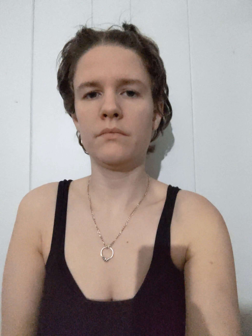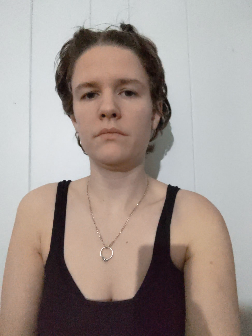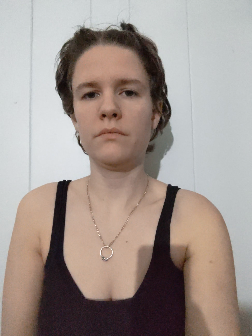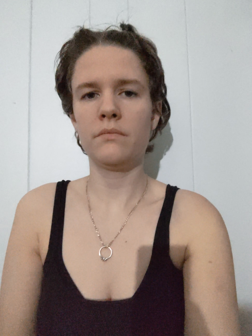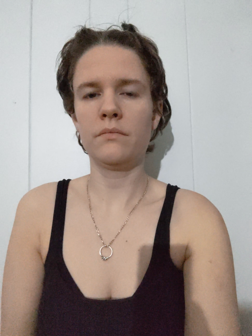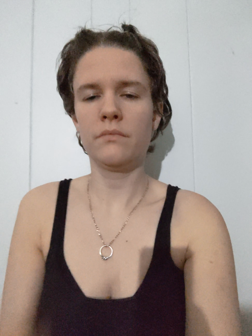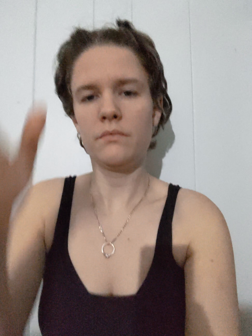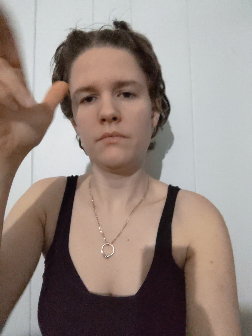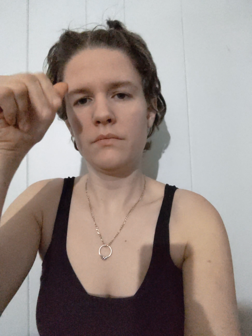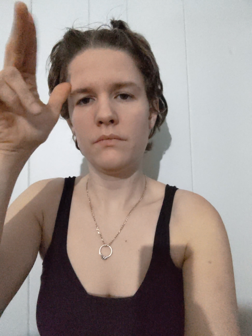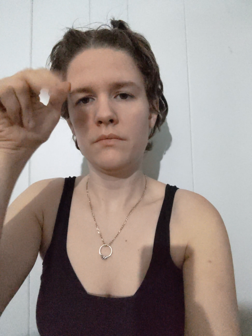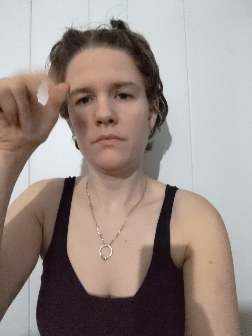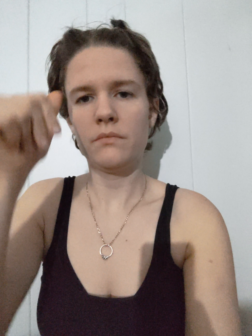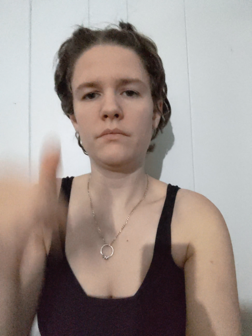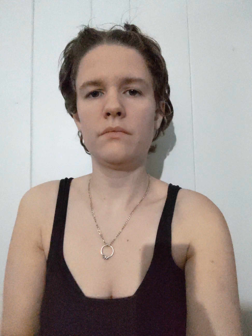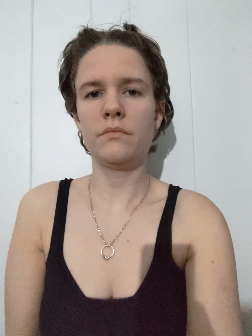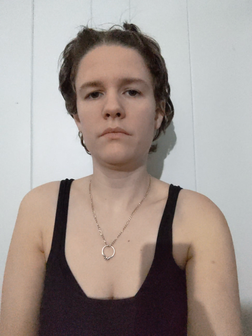horse